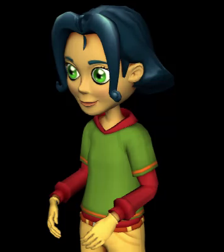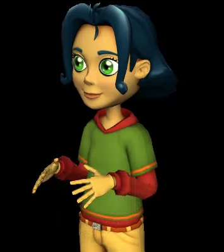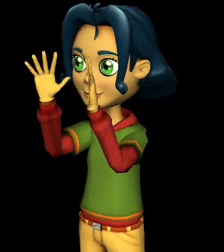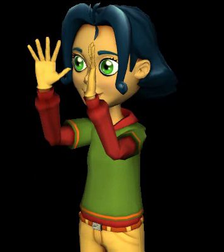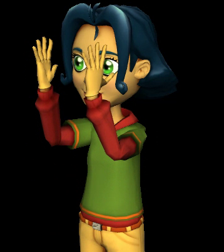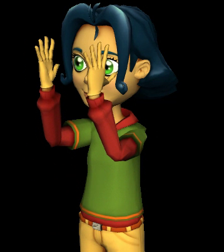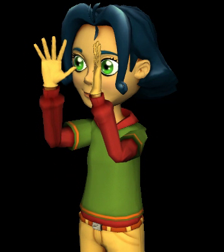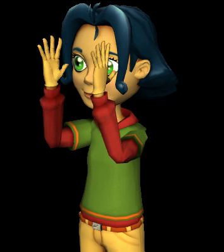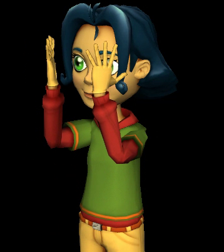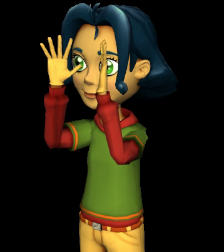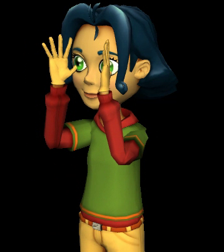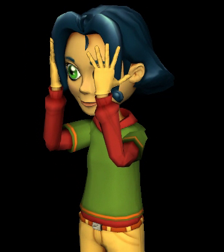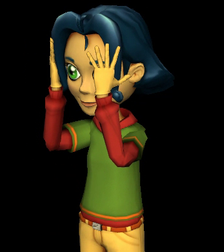غابة